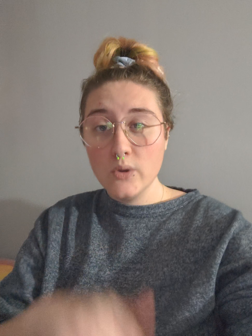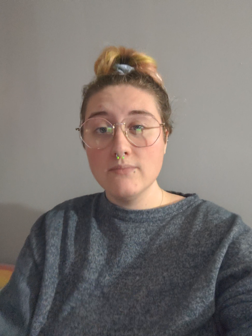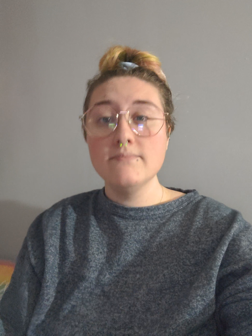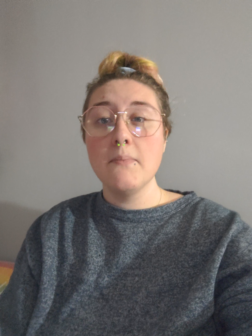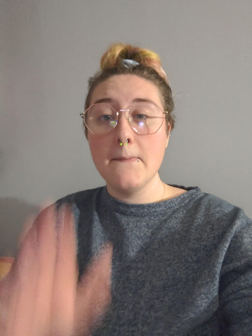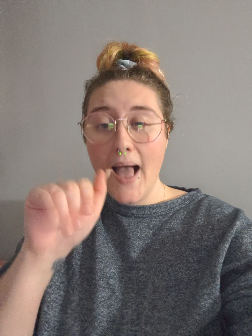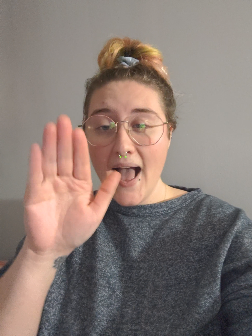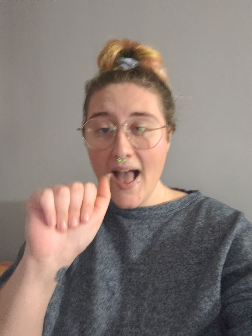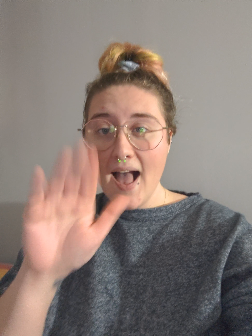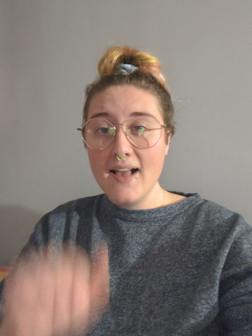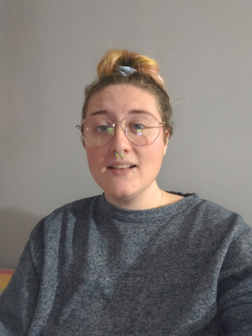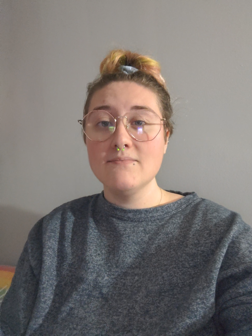bye